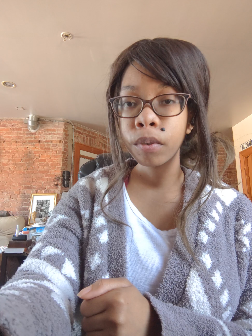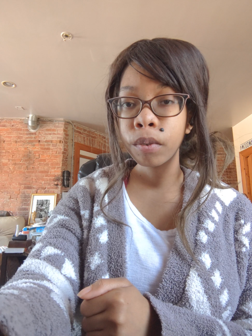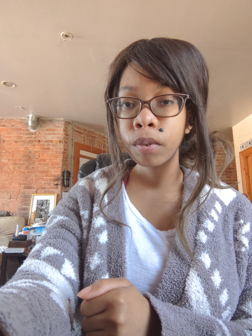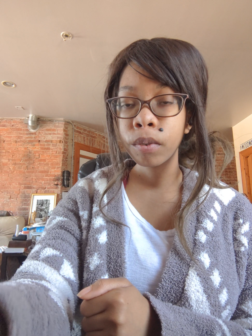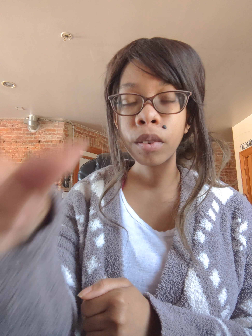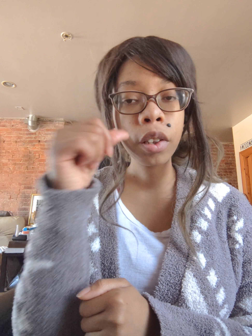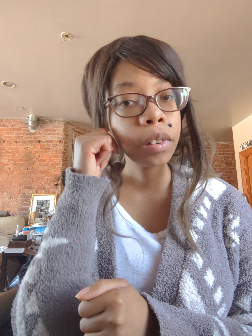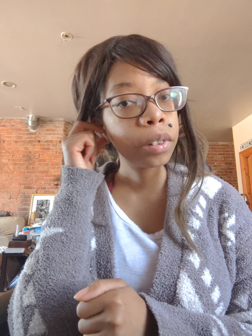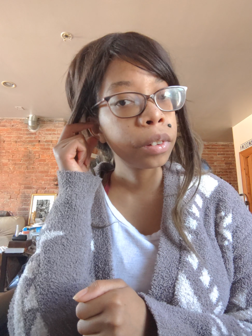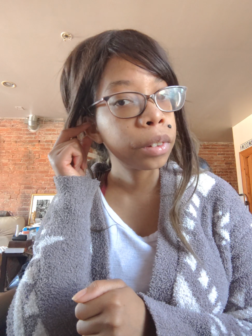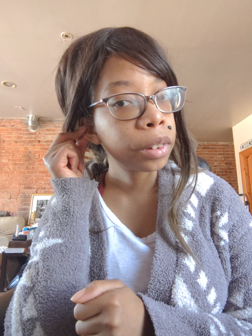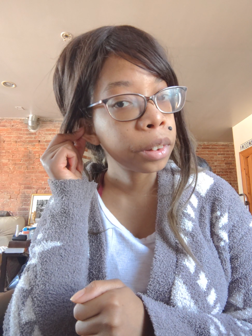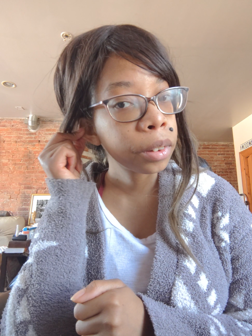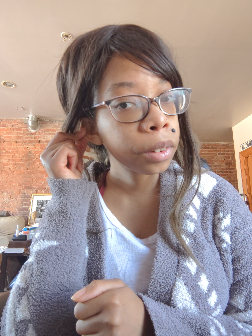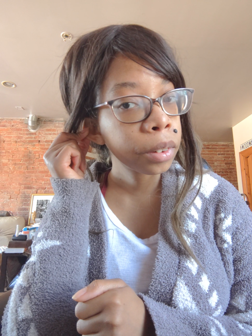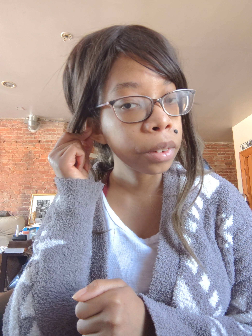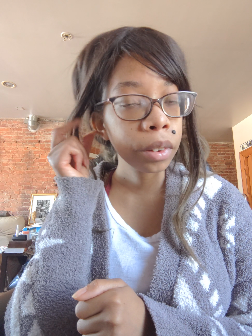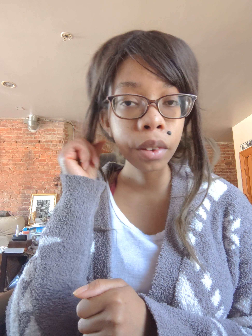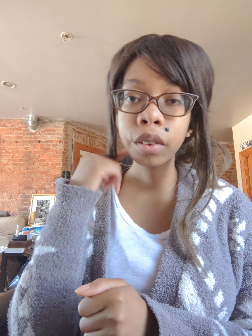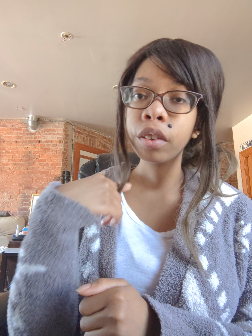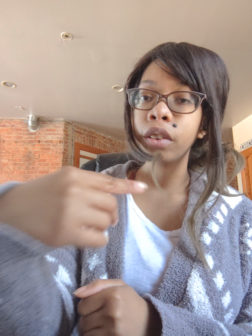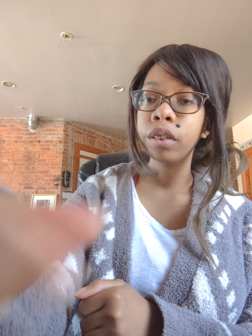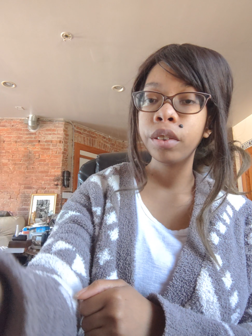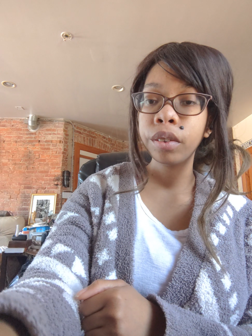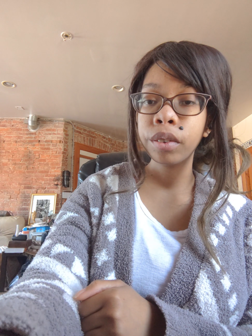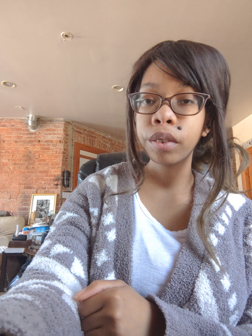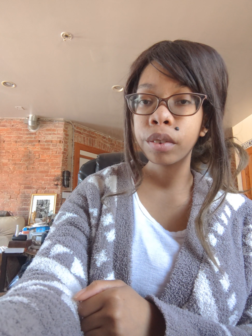ear